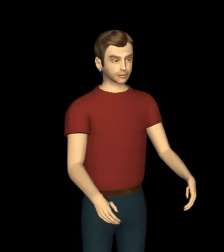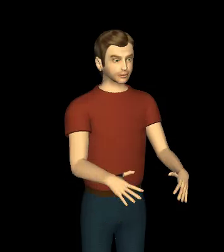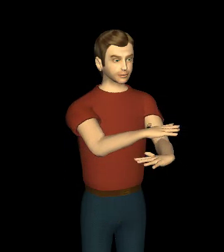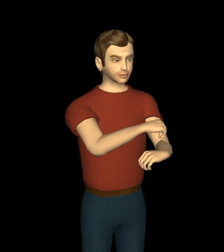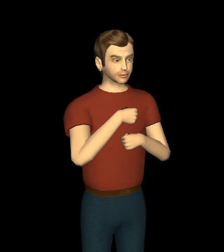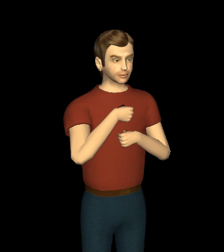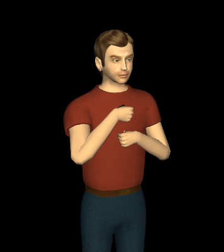يعترف